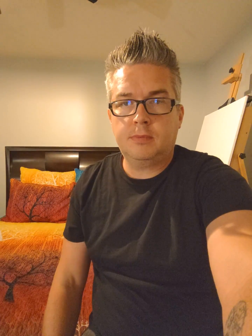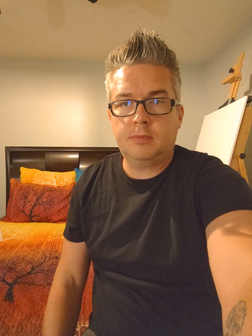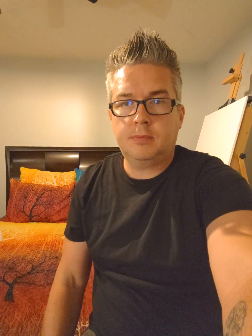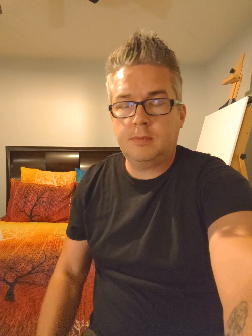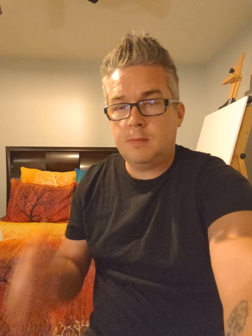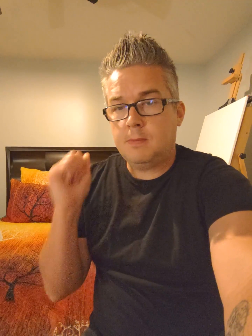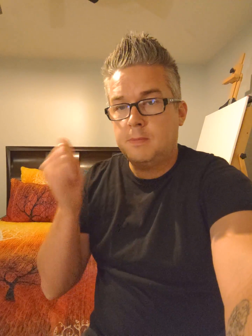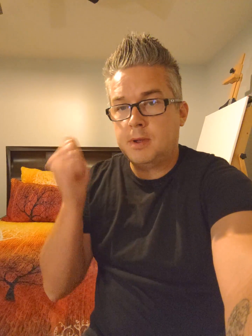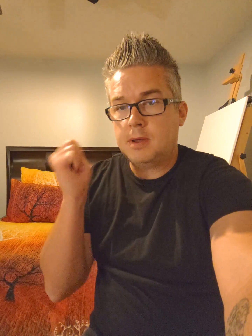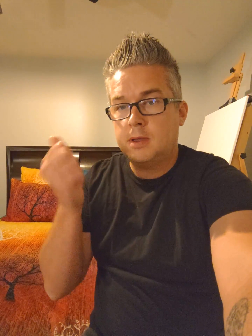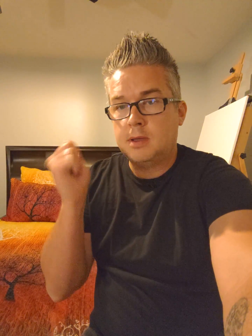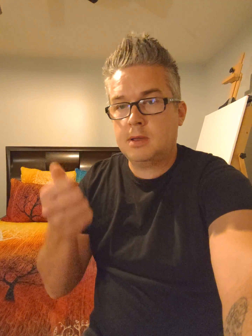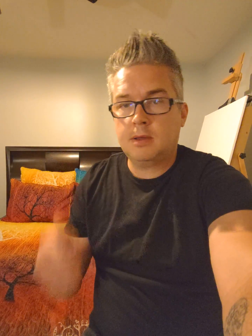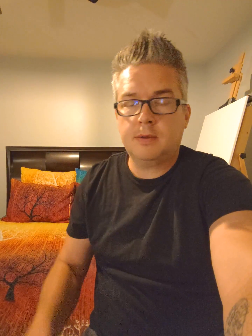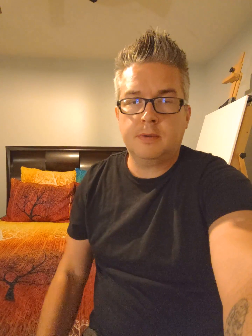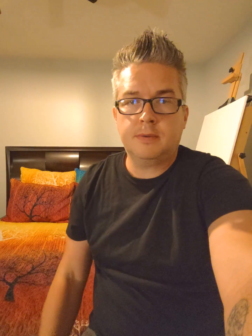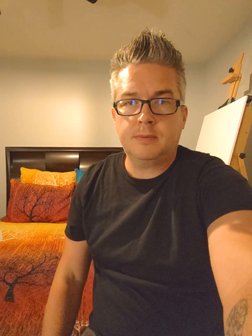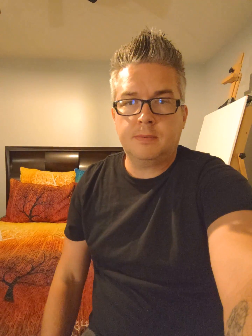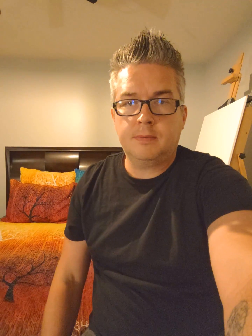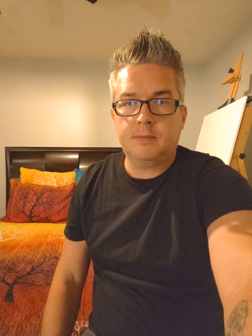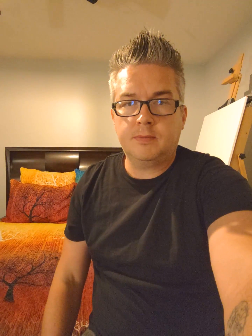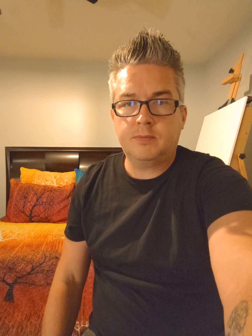bat